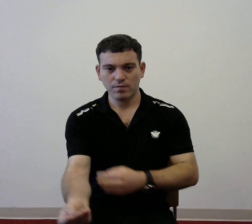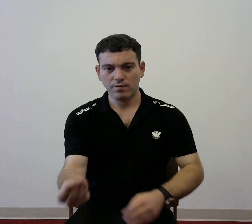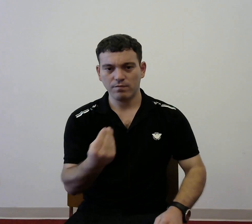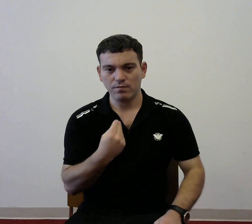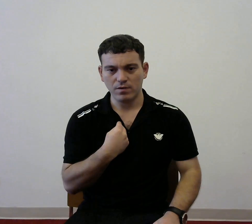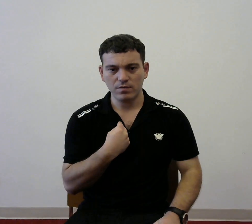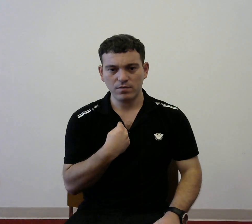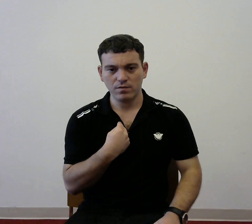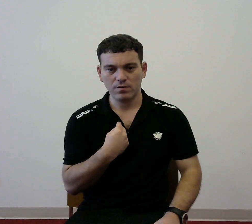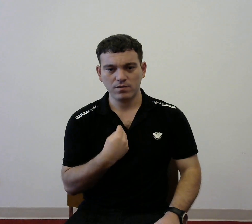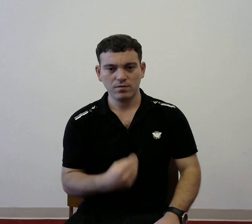vermək